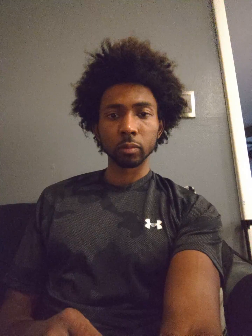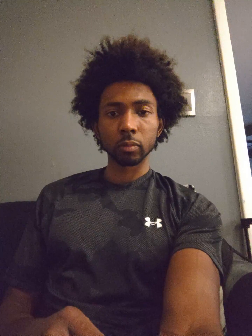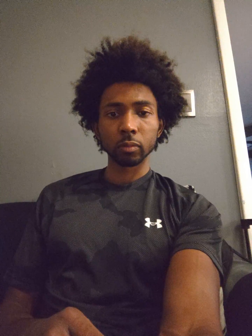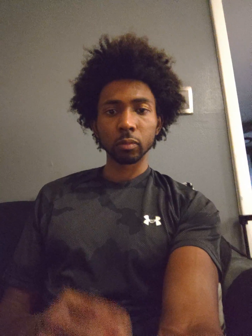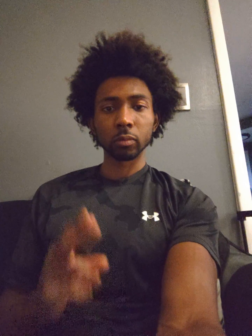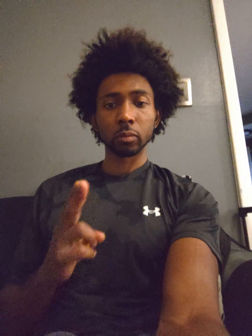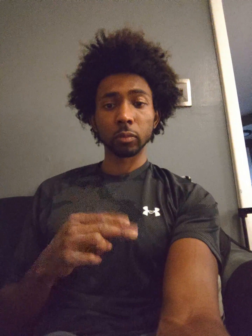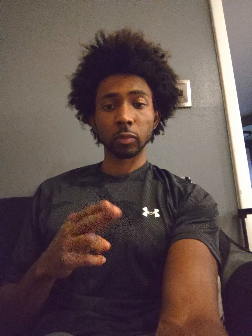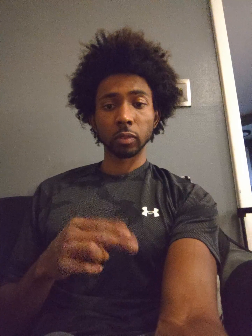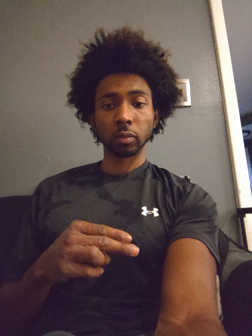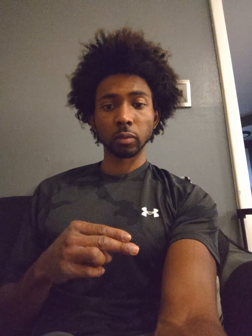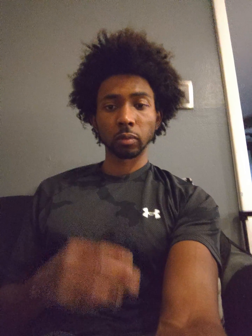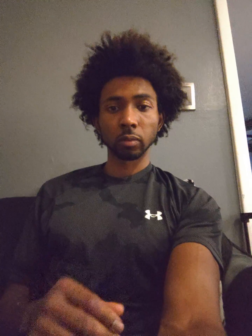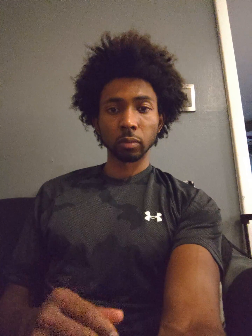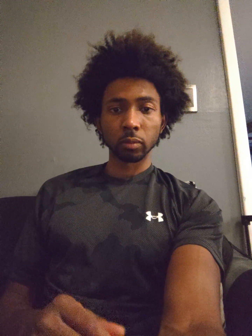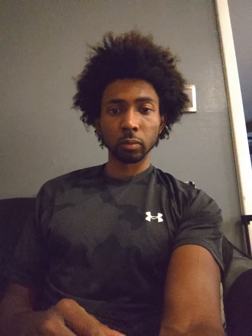belt